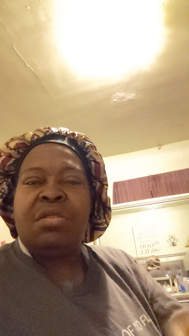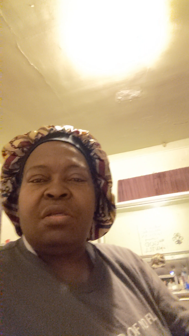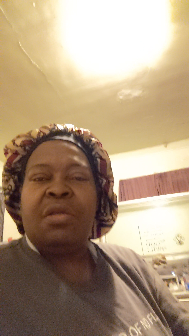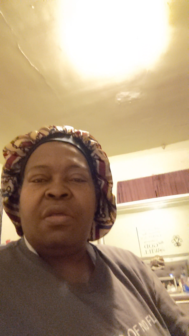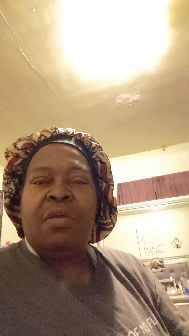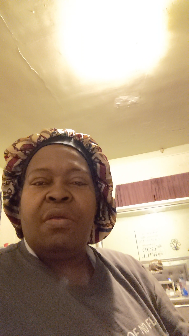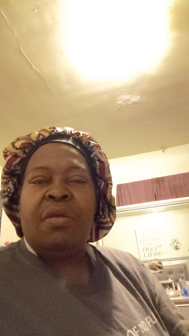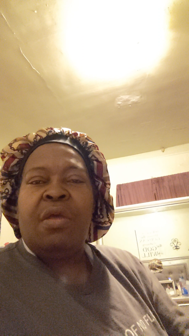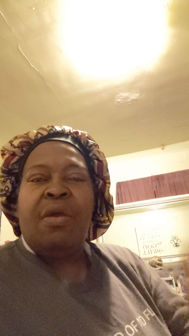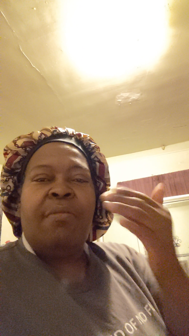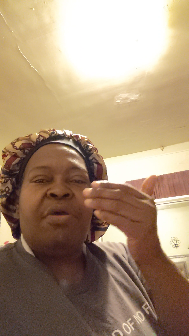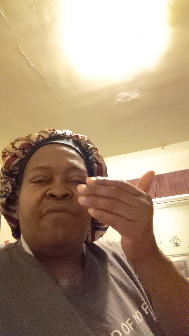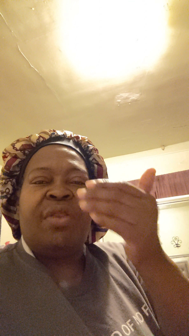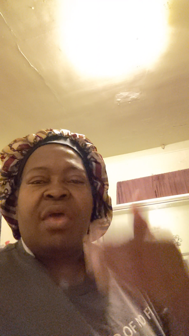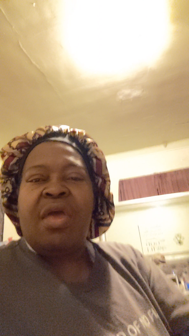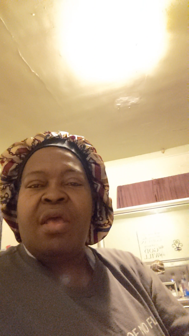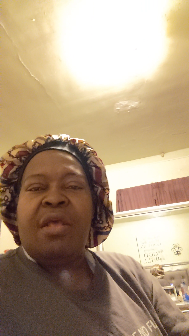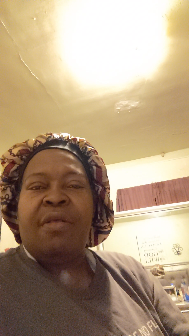butterfly